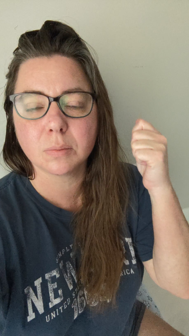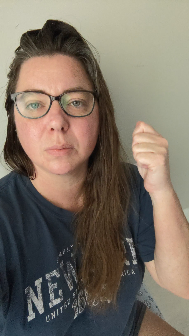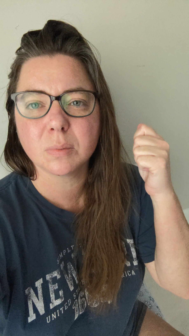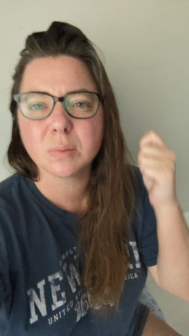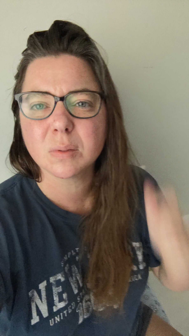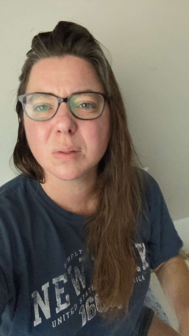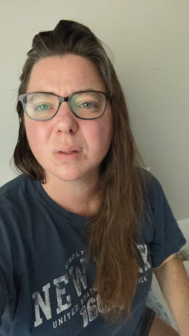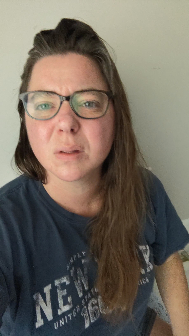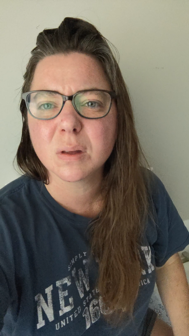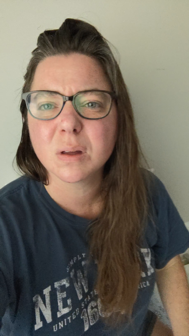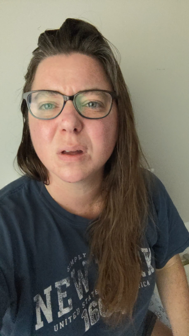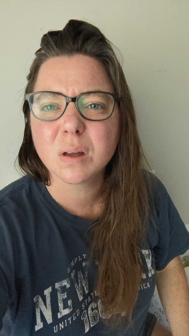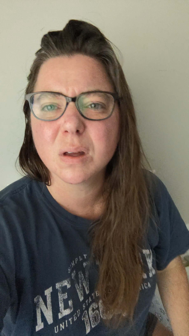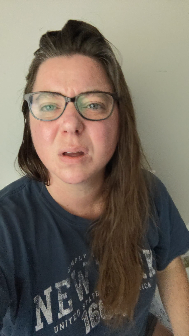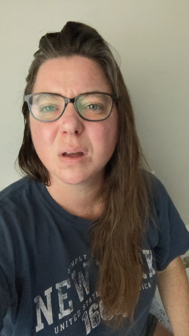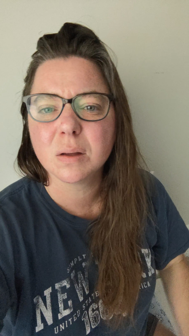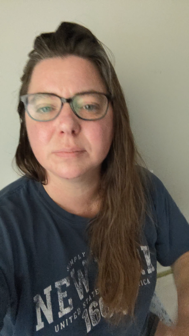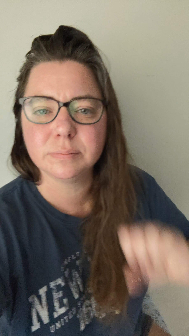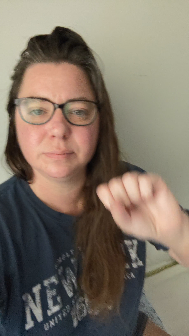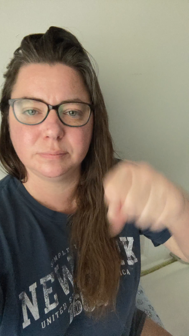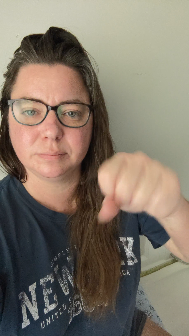motorcycle